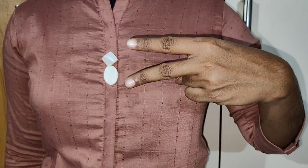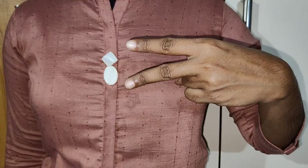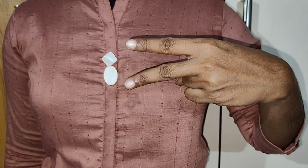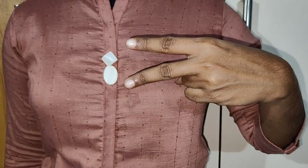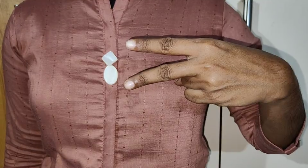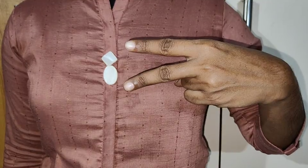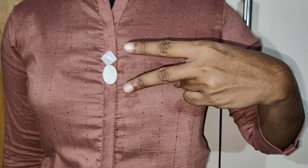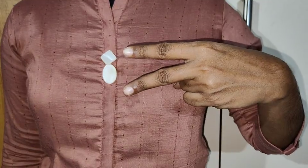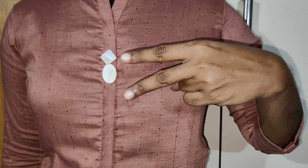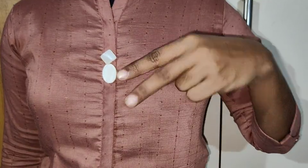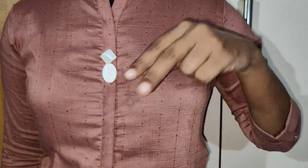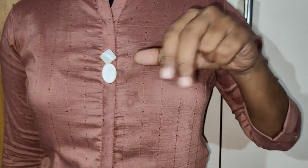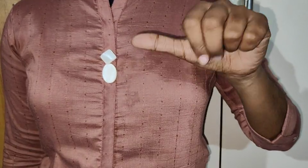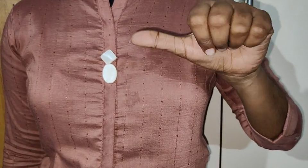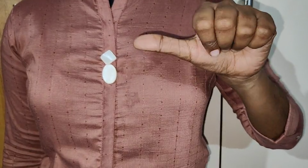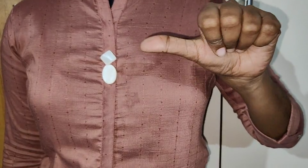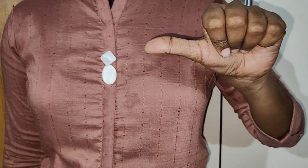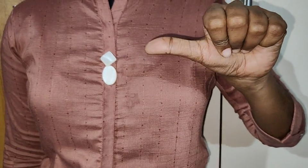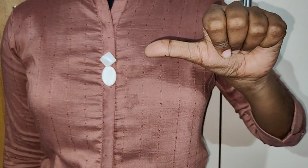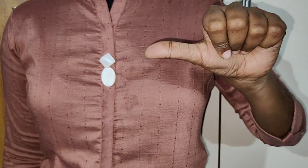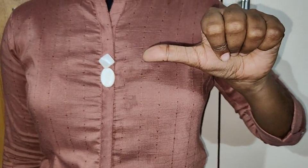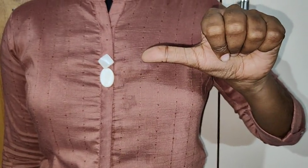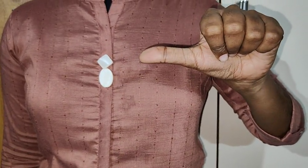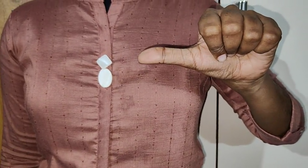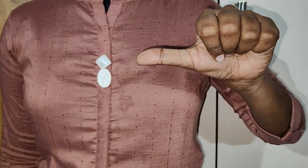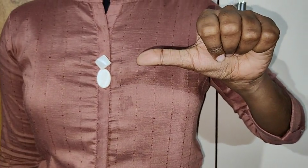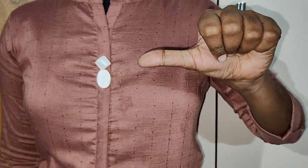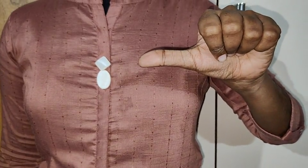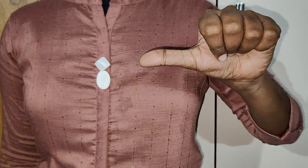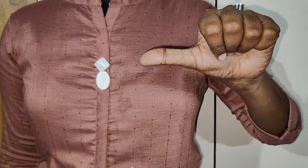ഐ